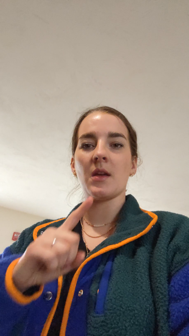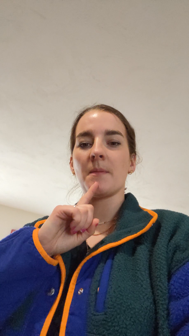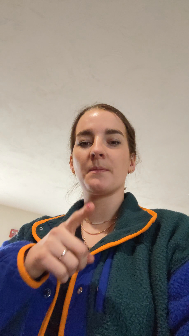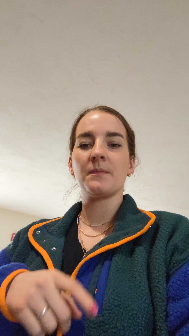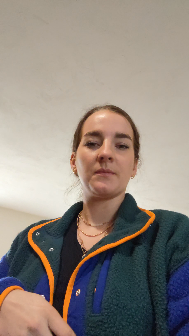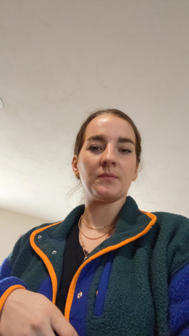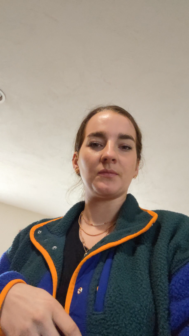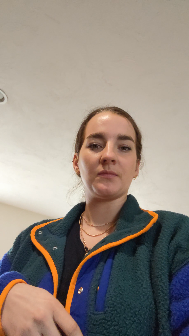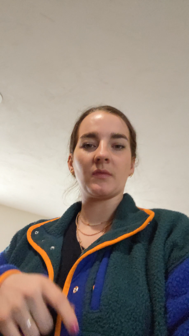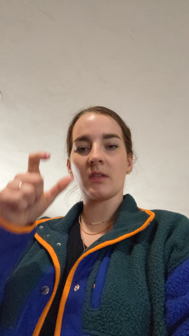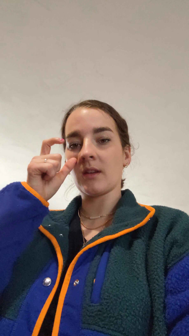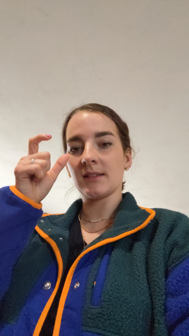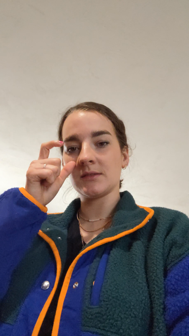glasses